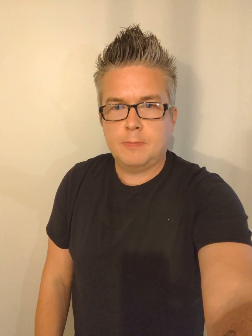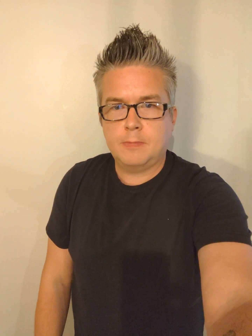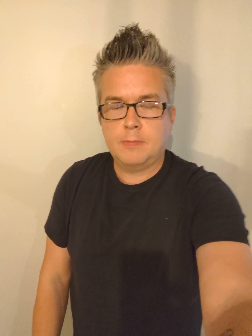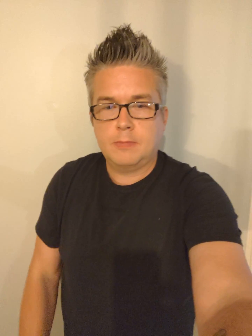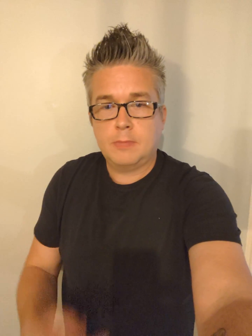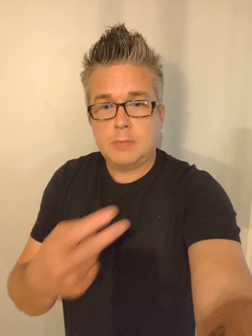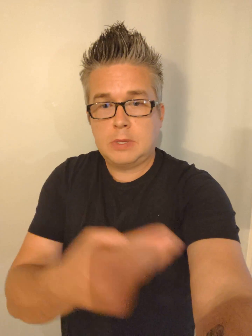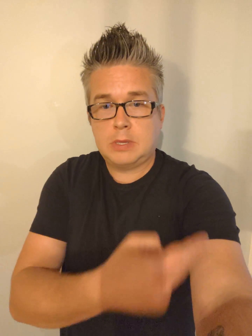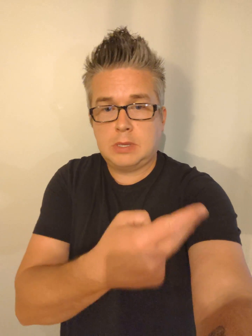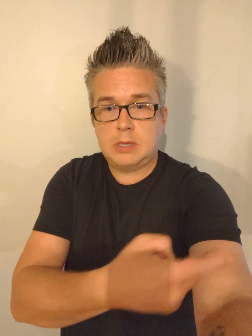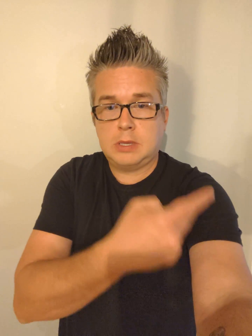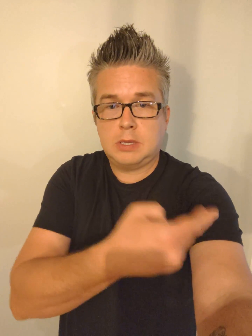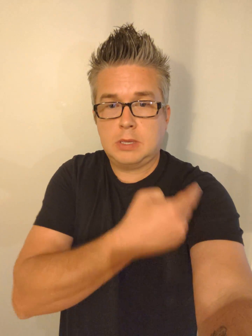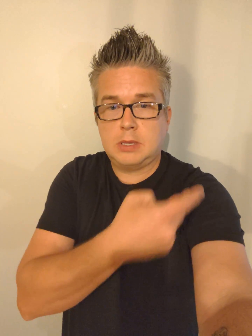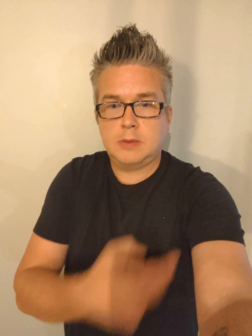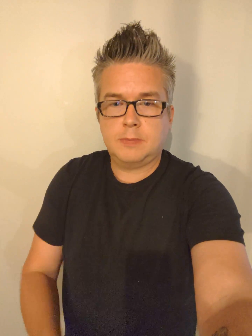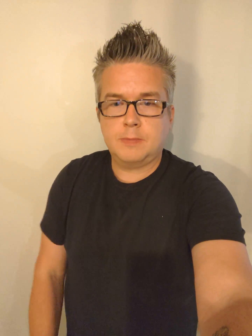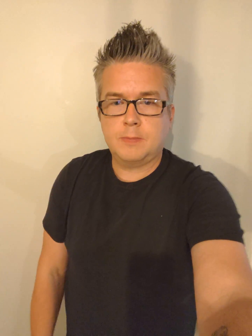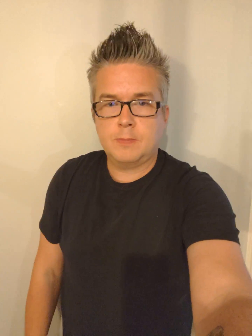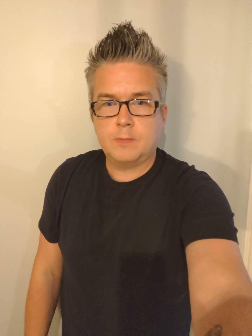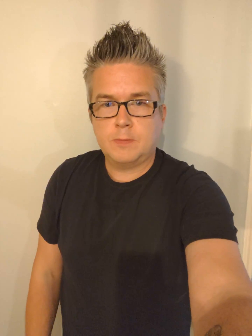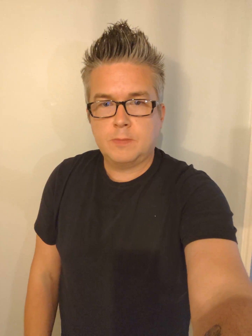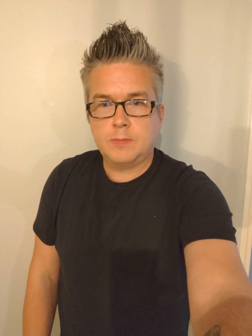sheep